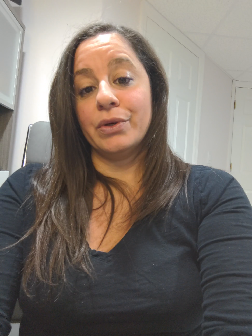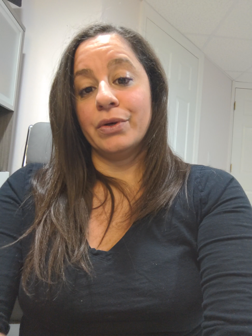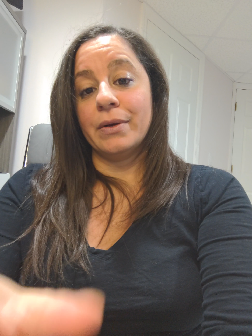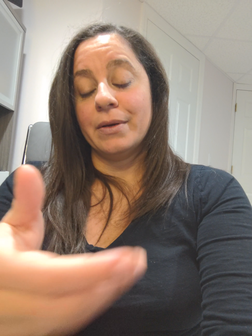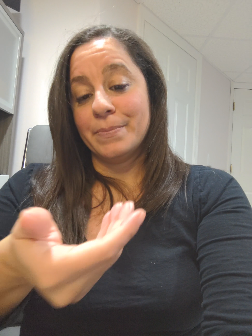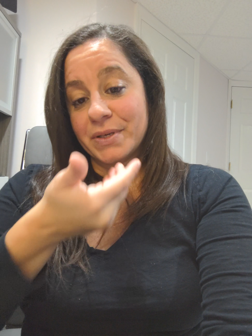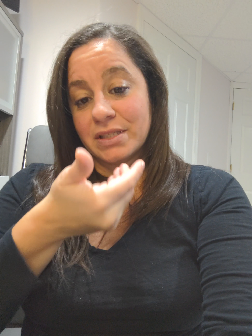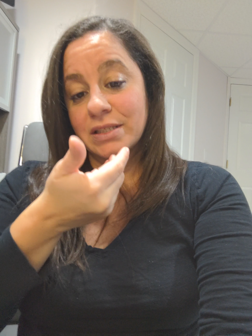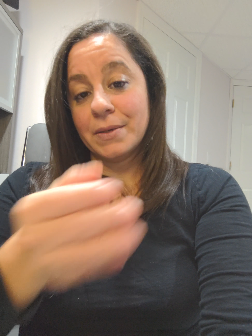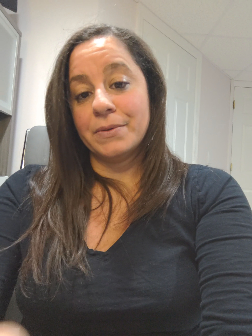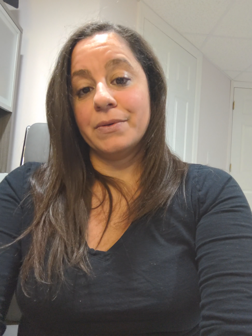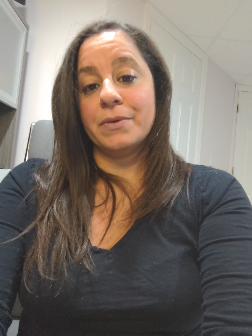pizza